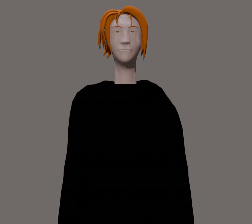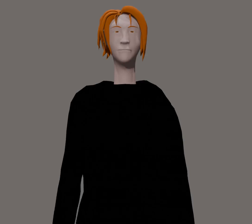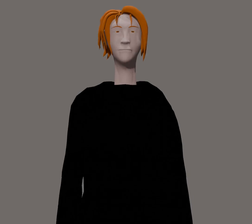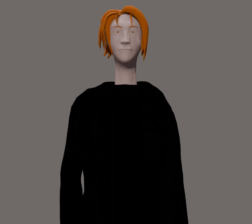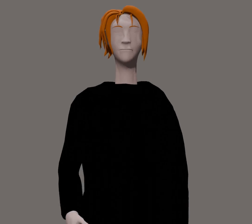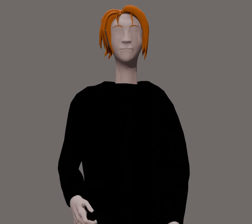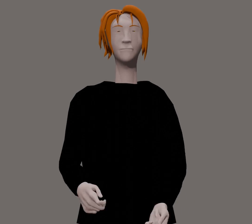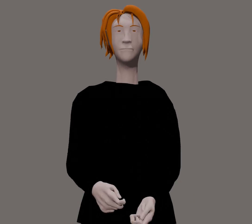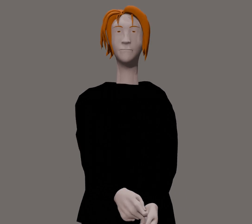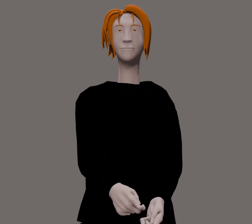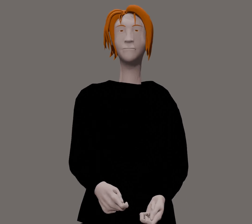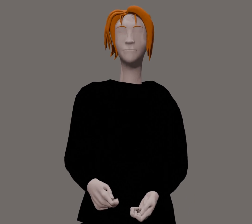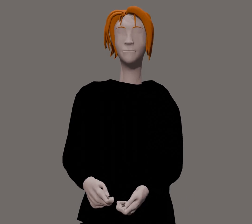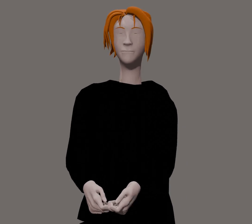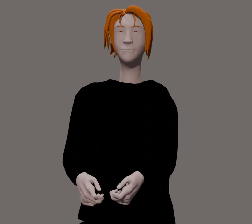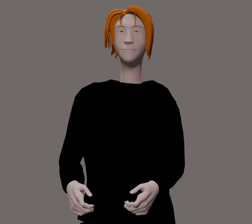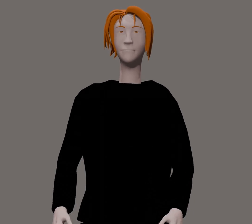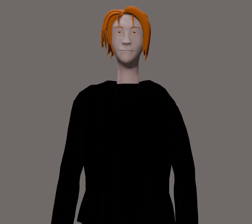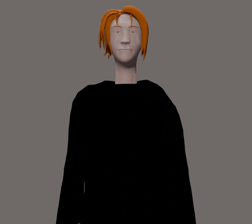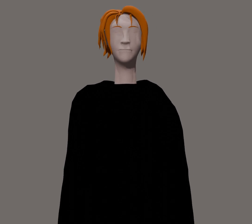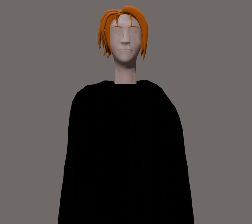Clean Floor